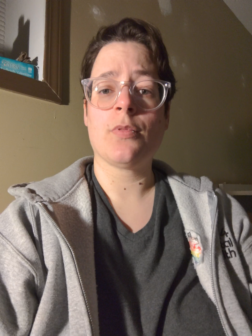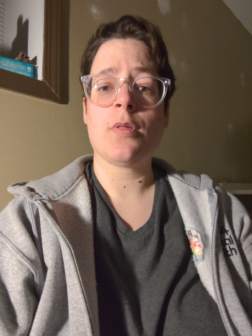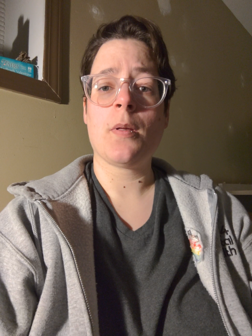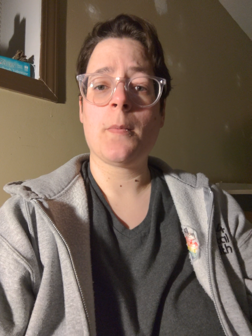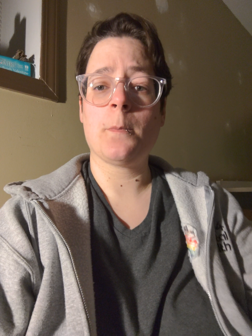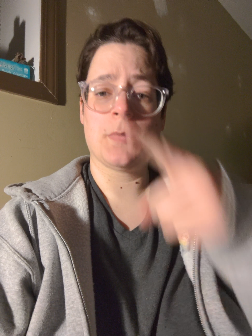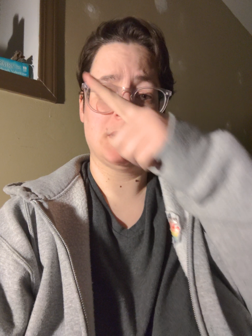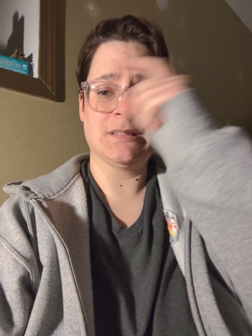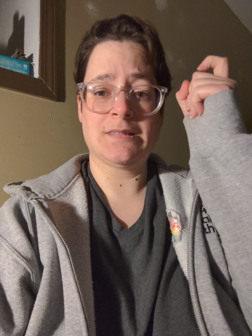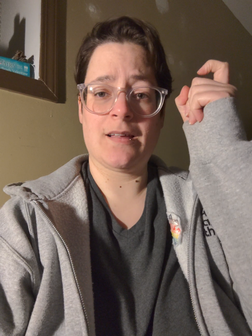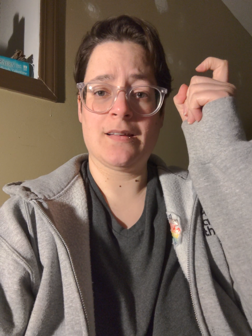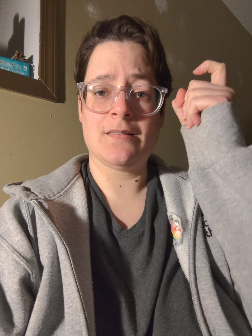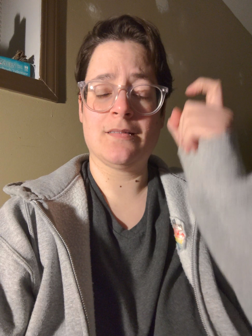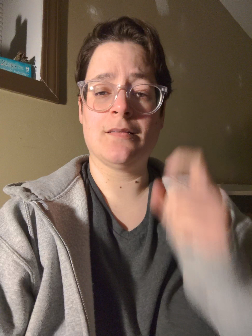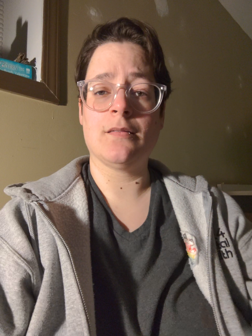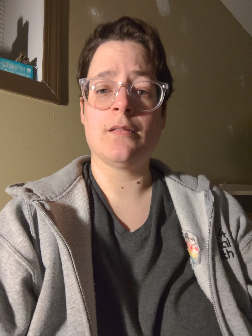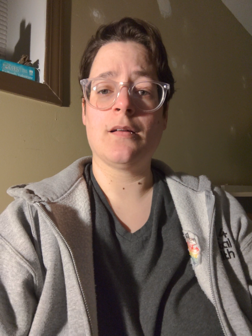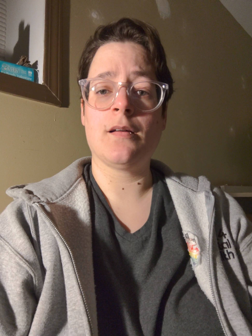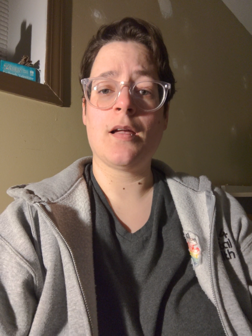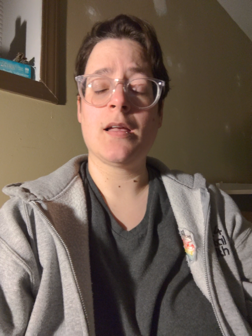because